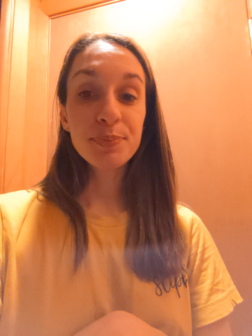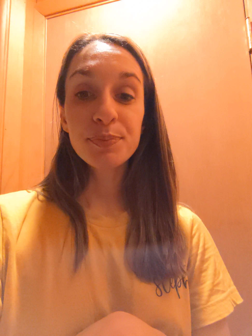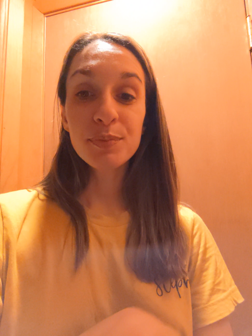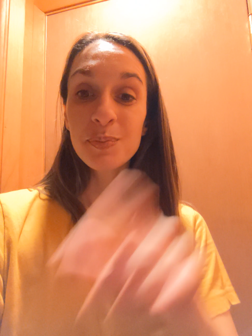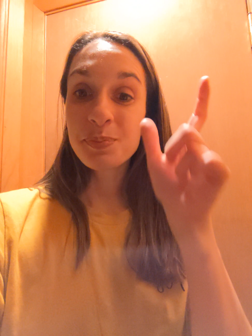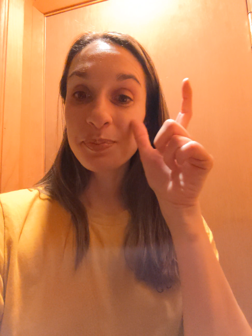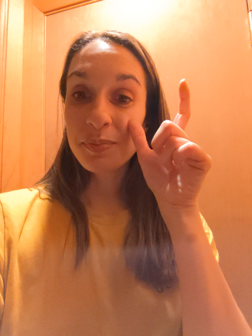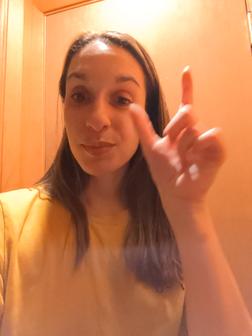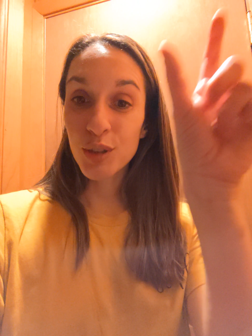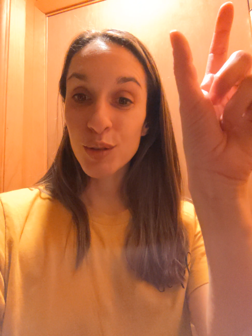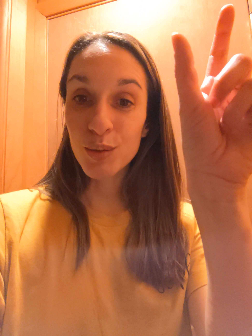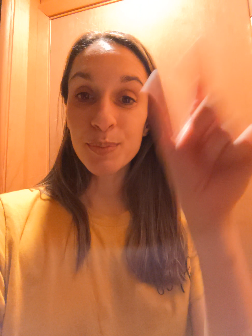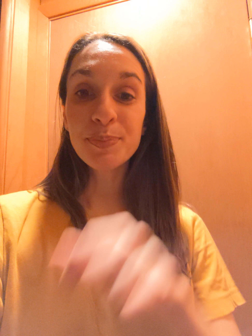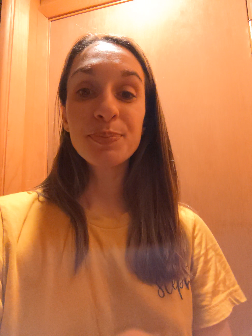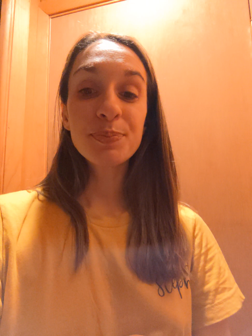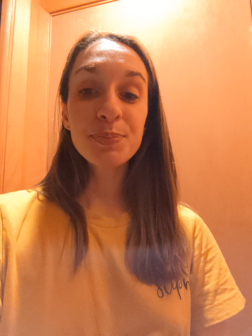moon